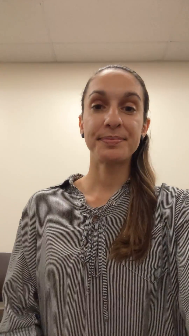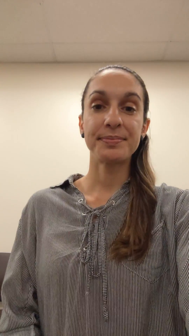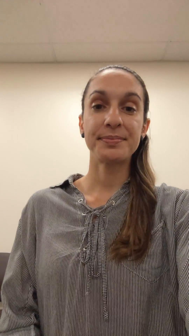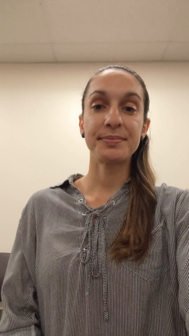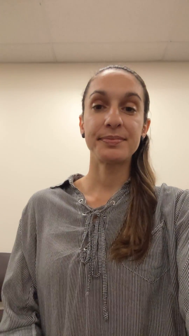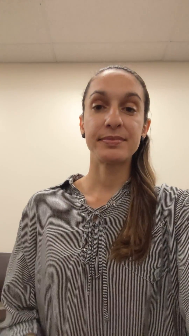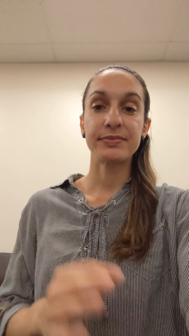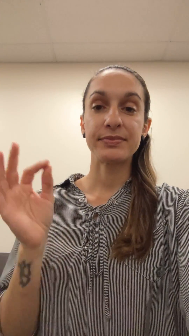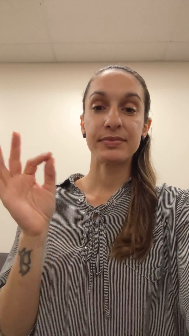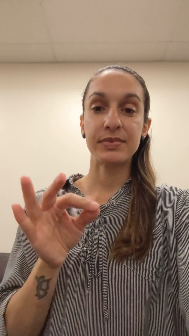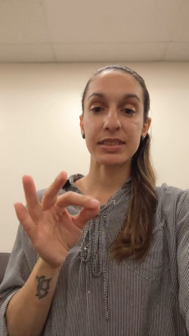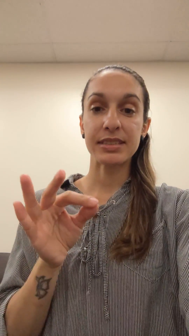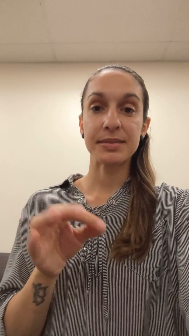fit